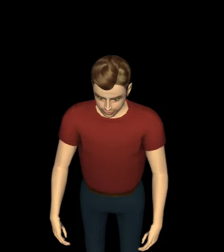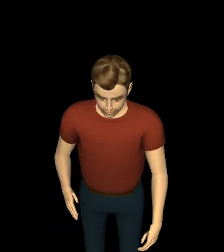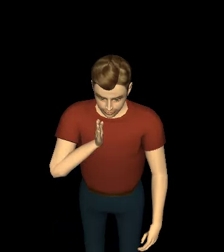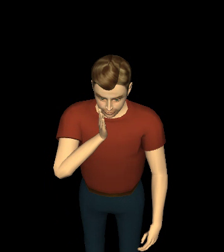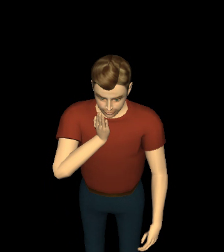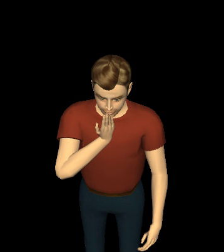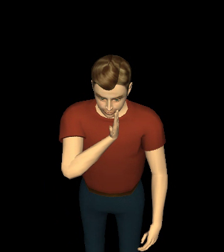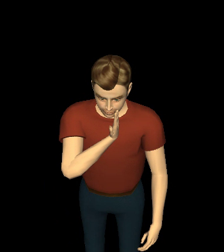جانفي